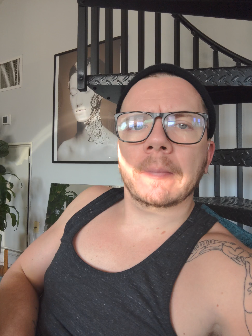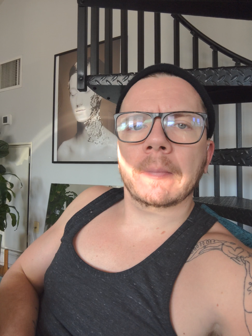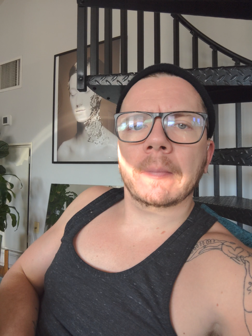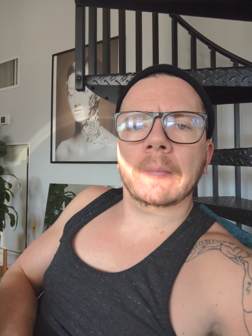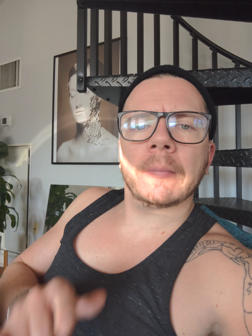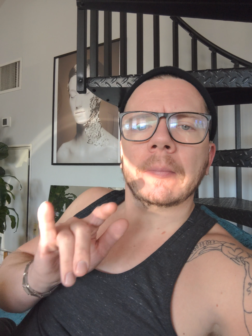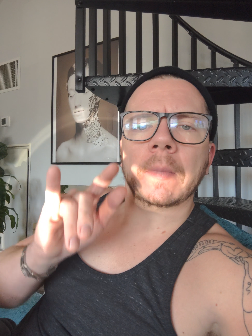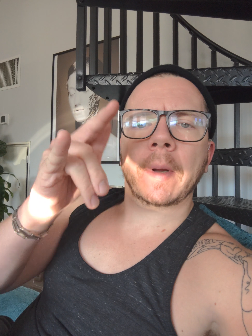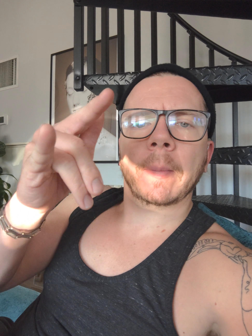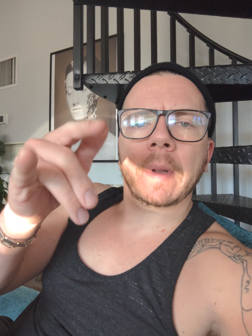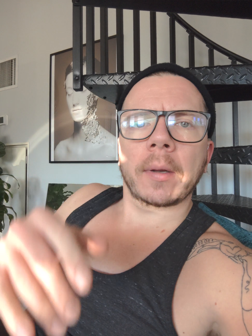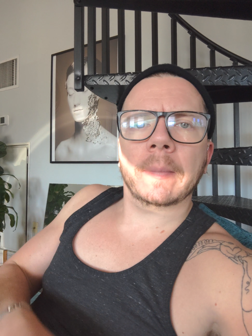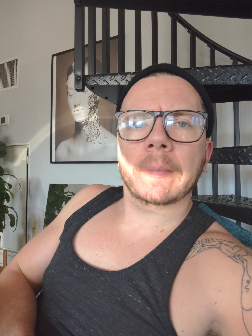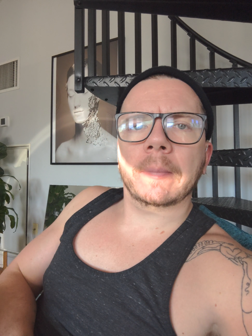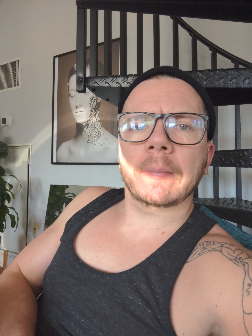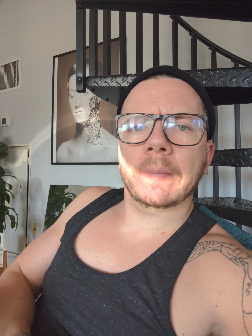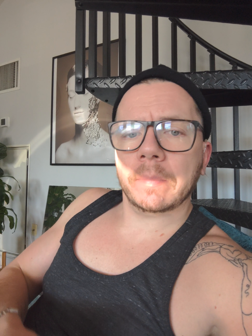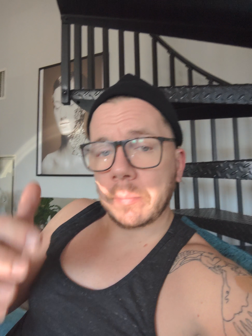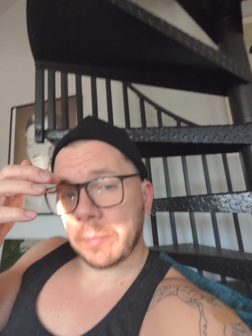airplane